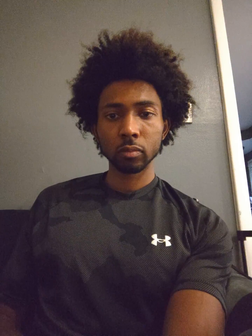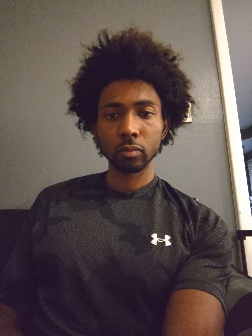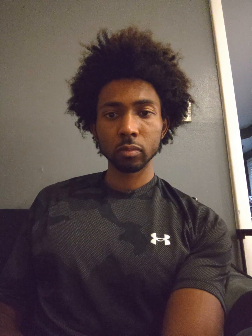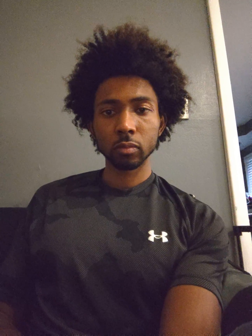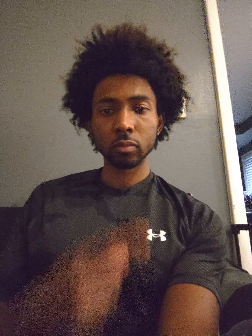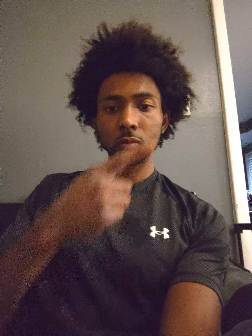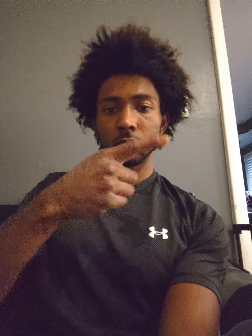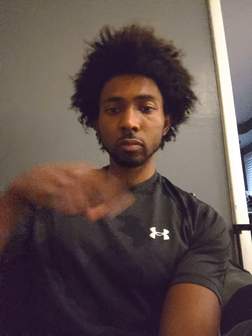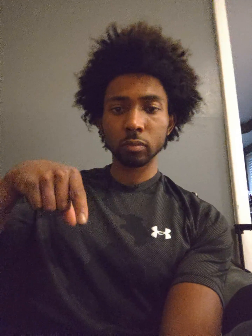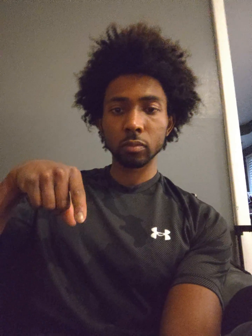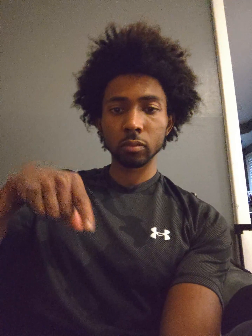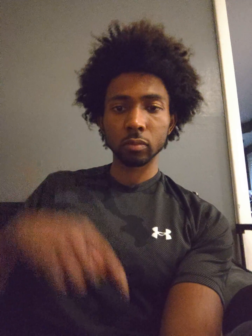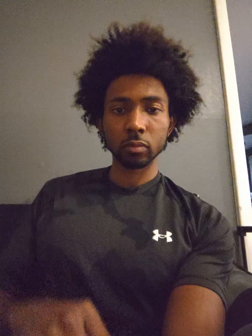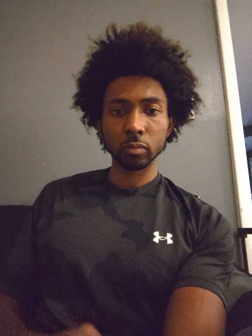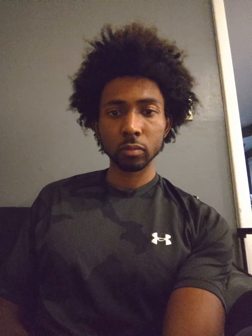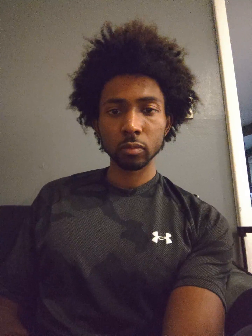cut